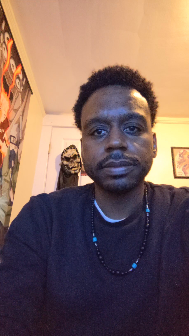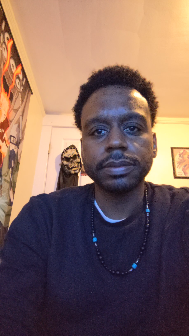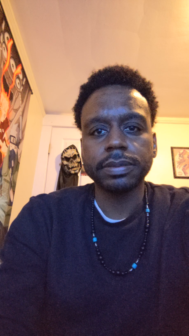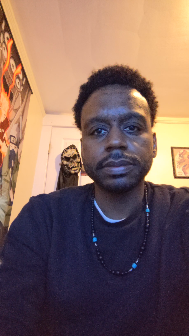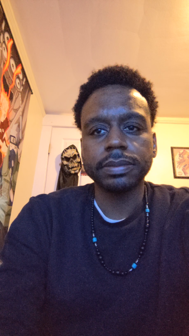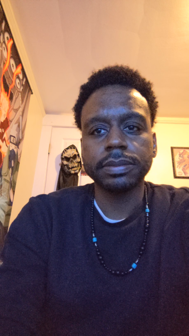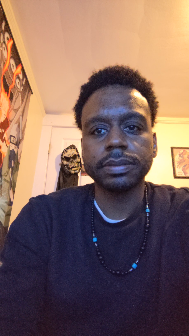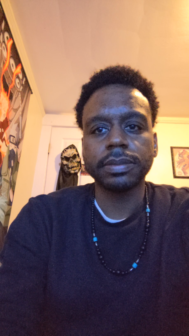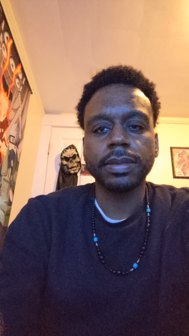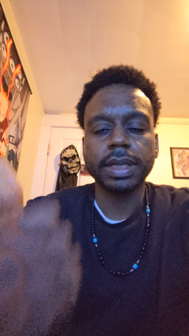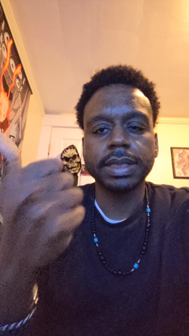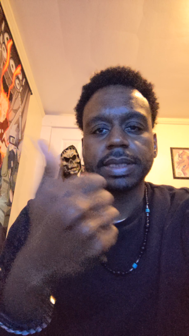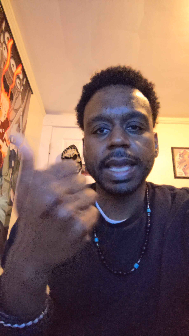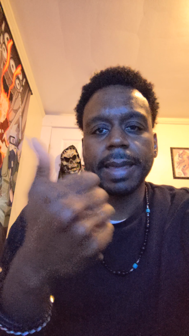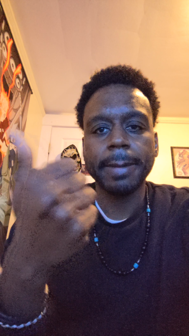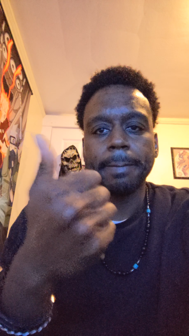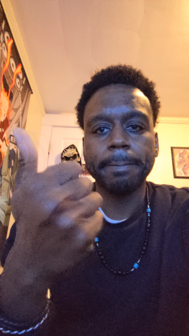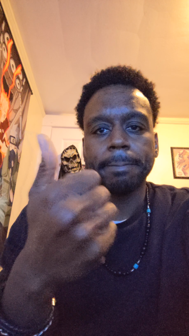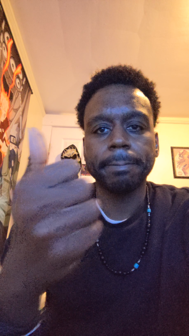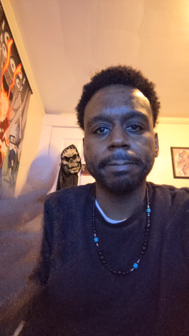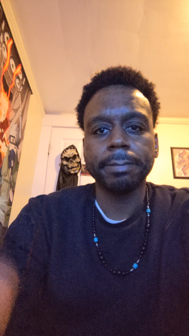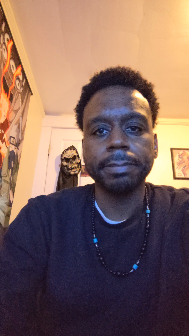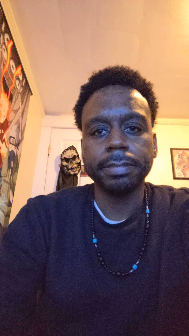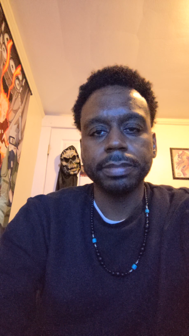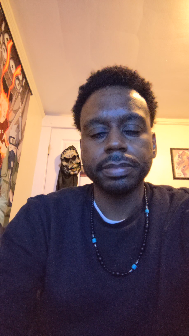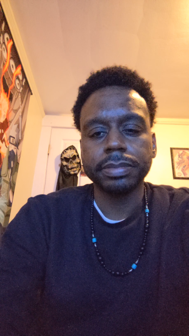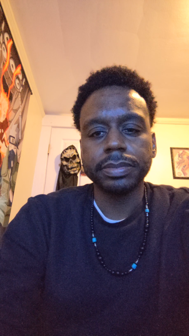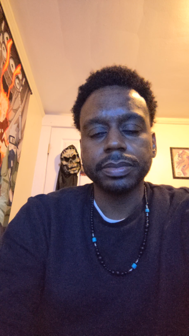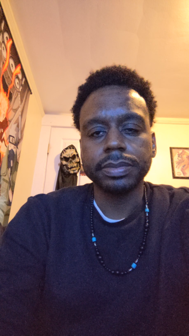game